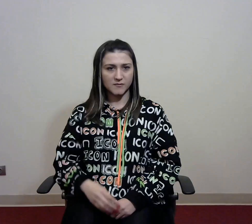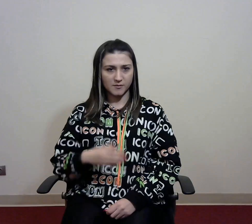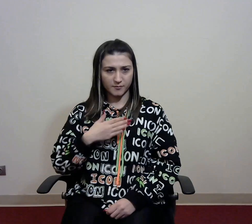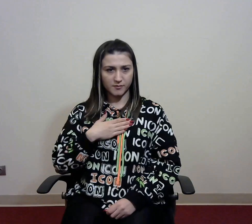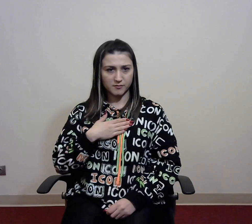mənim